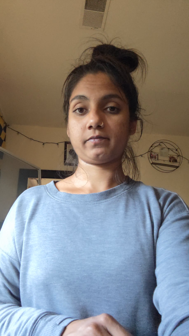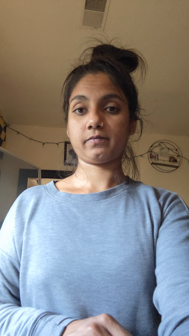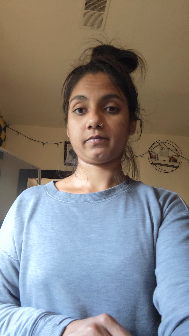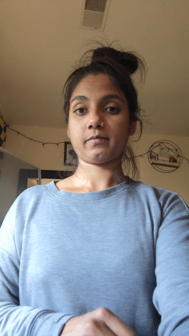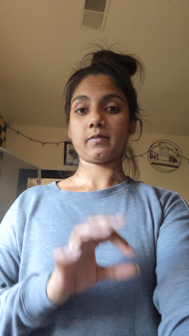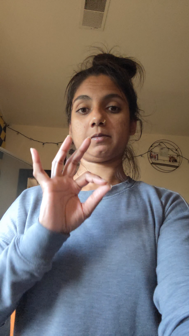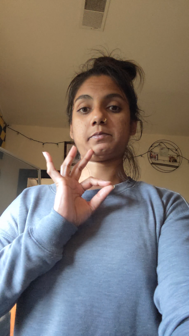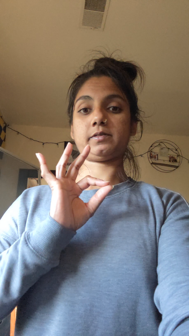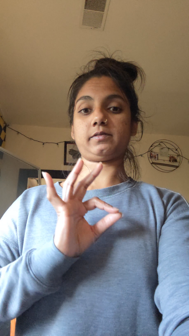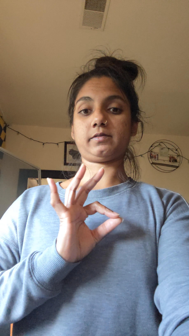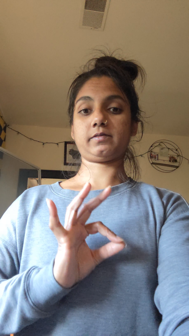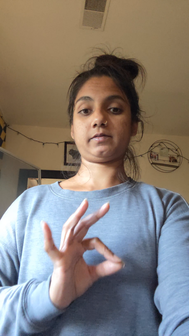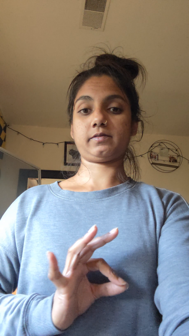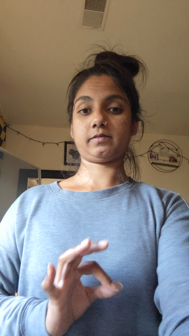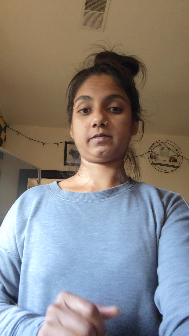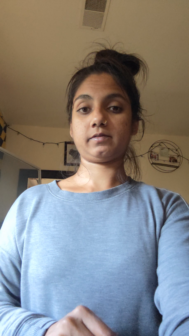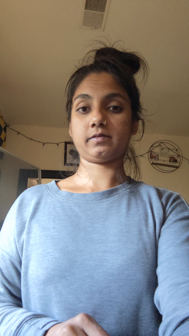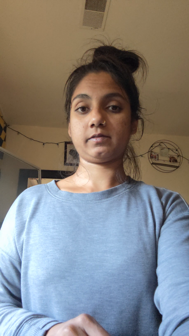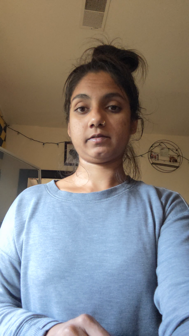button